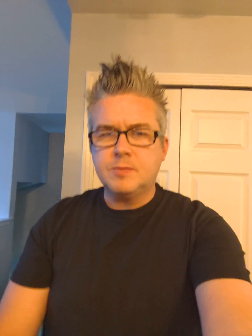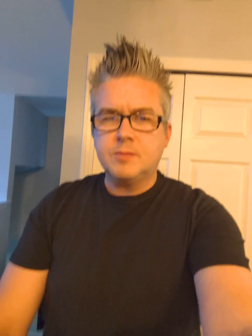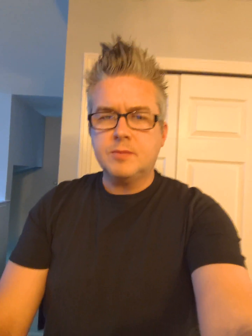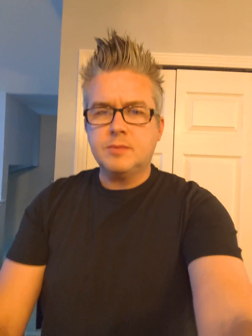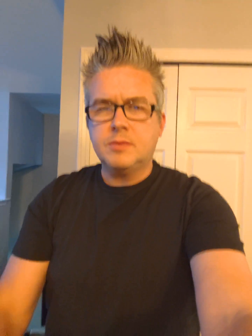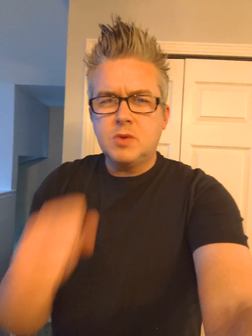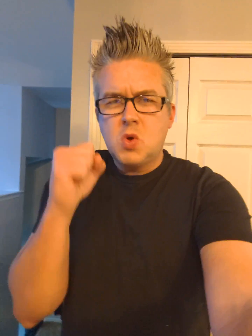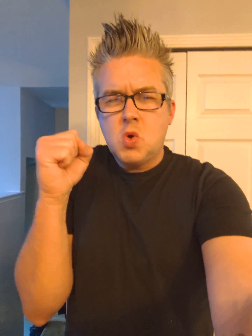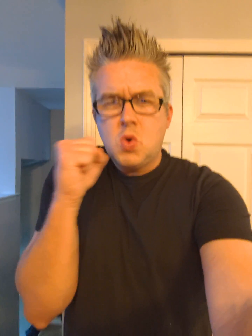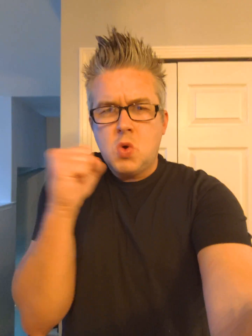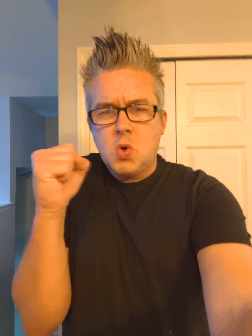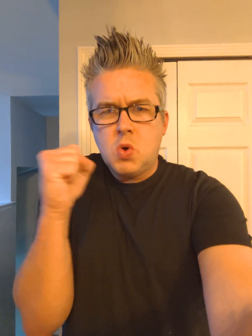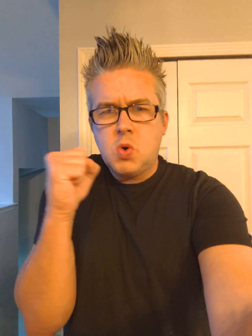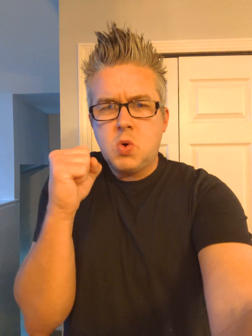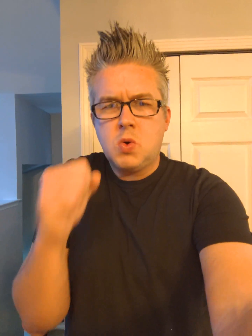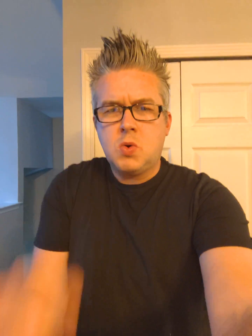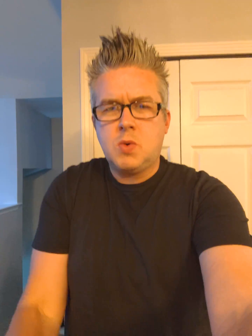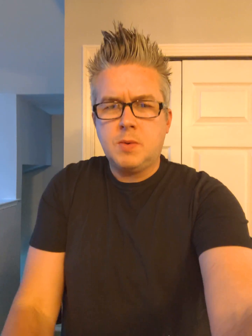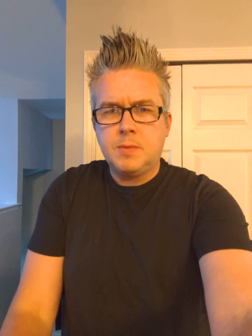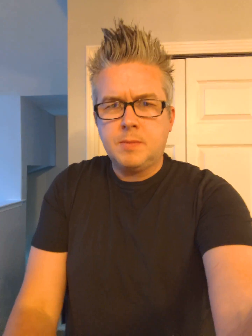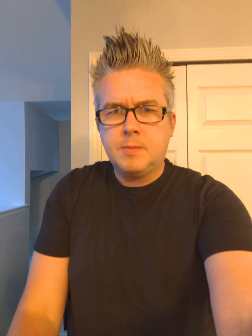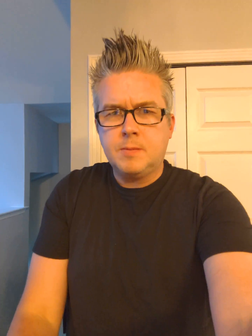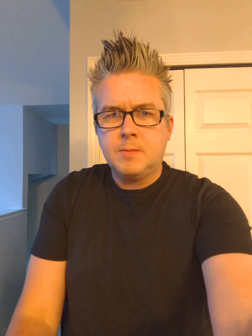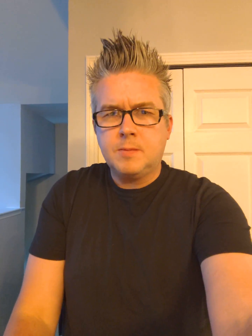cold